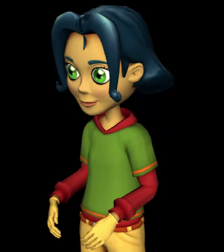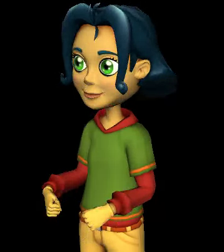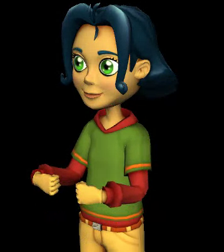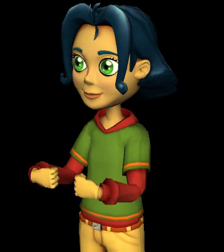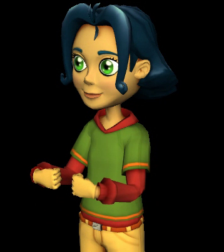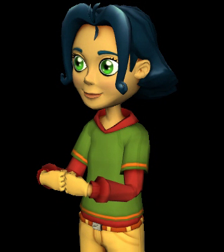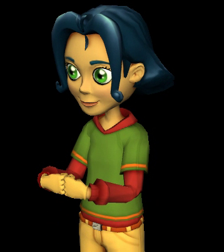حادث